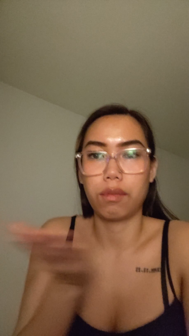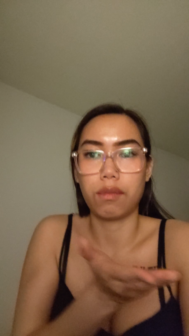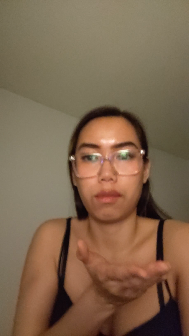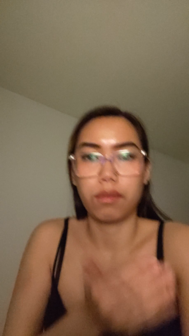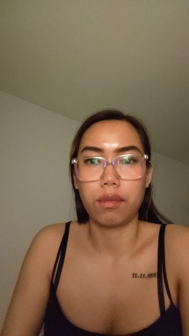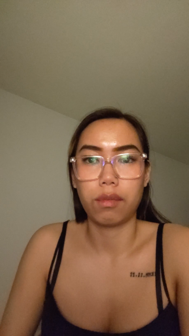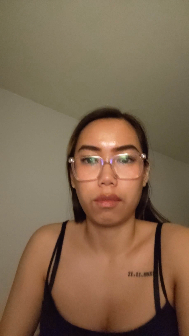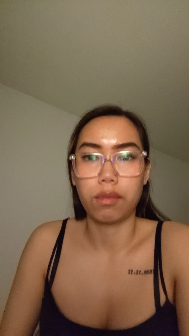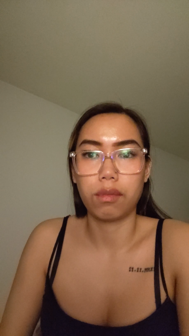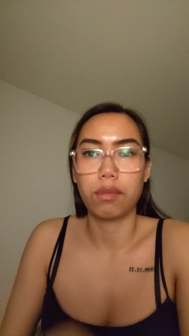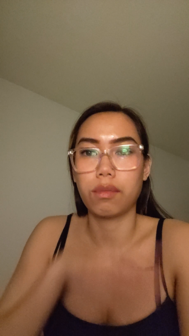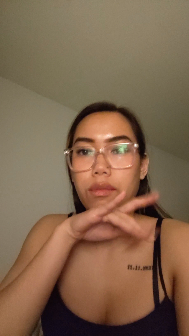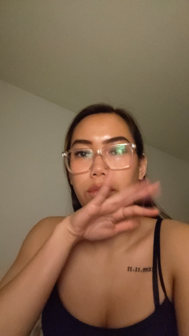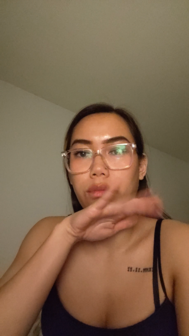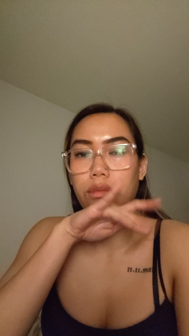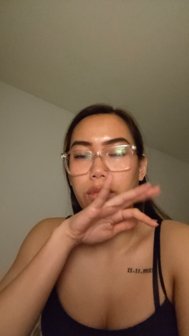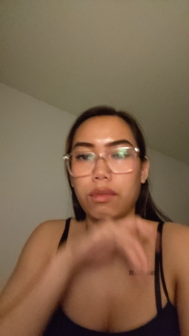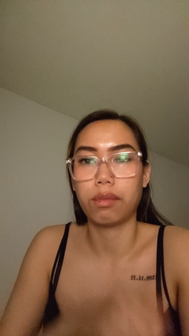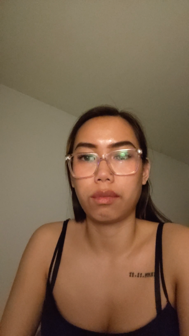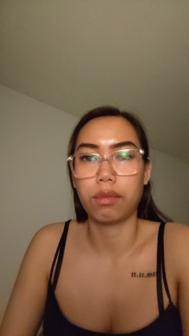naughty